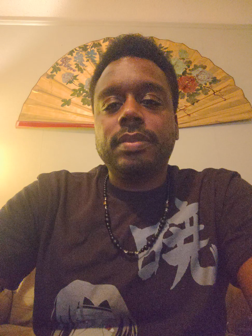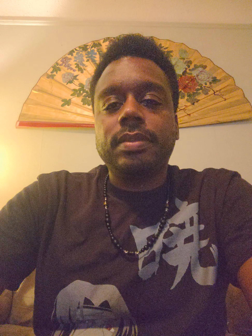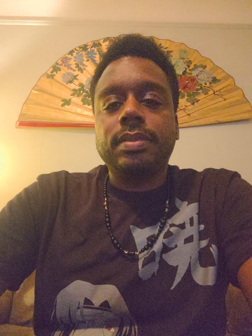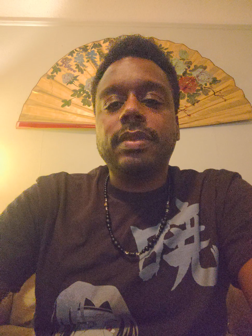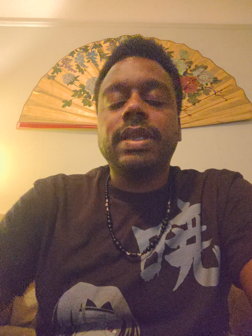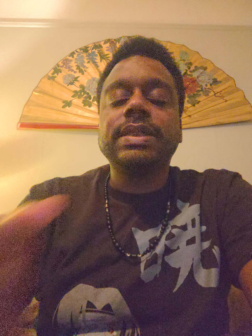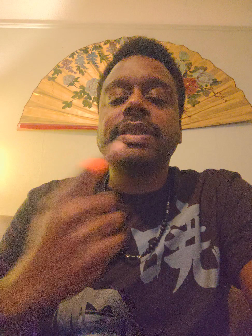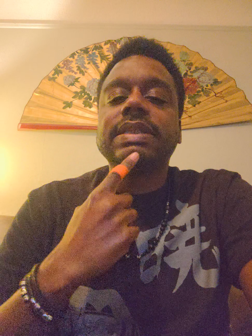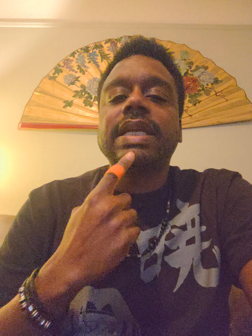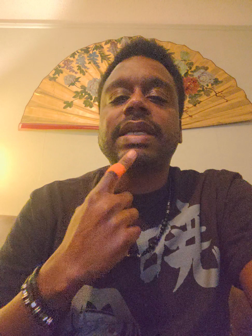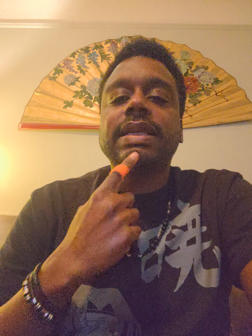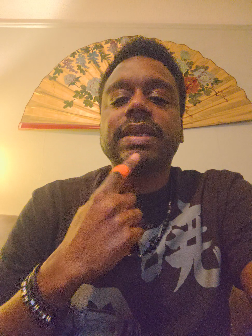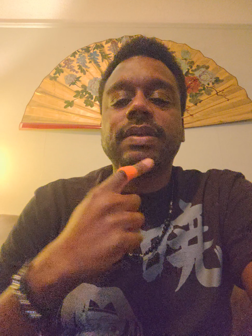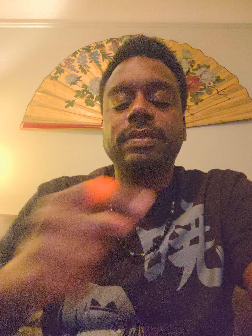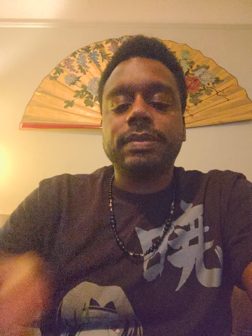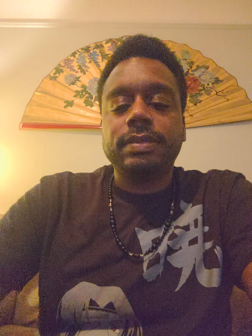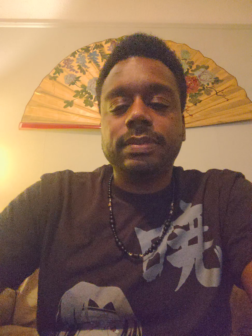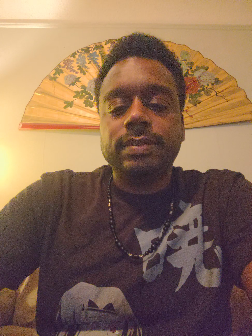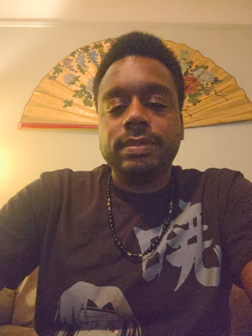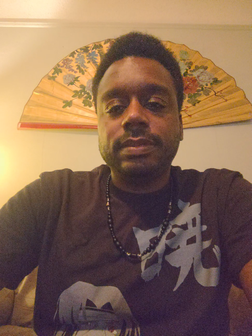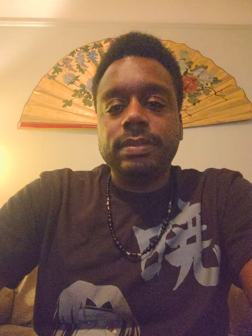say